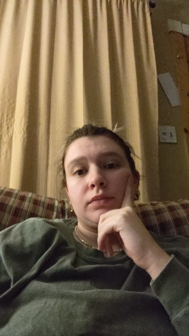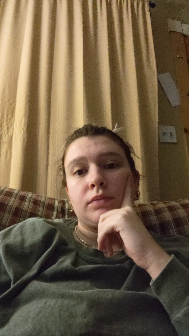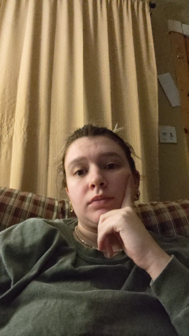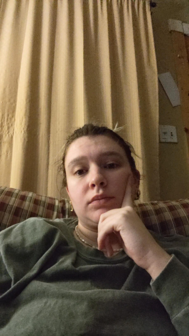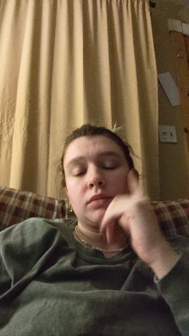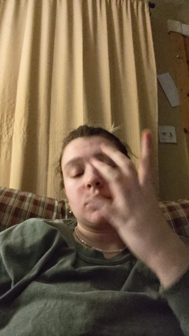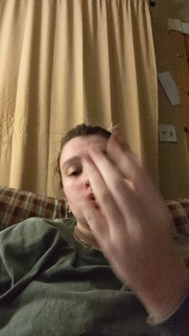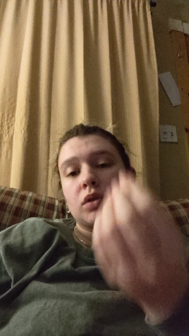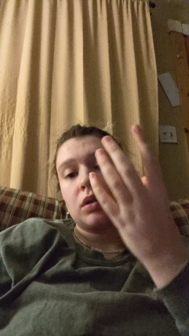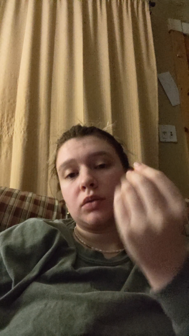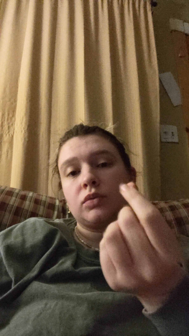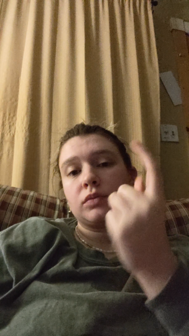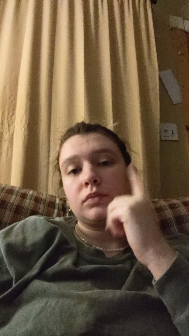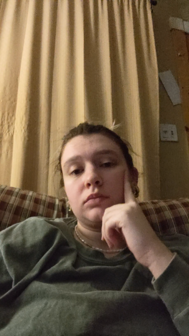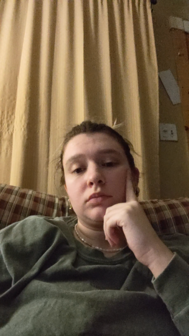gentle